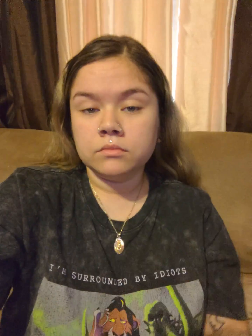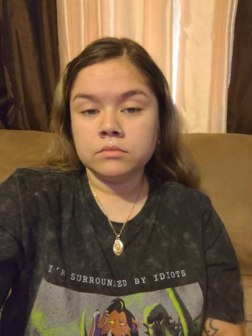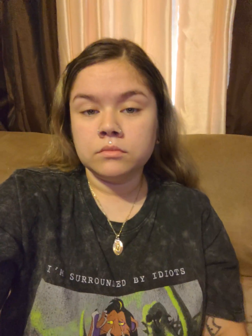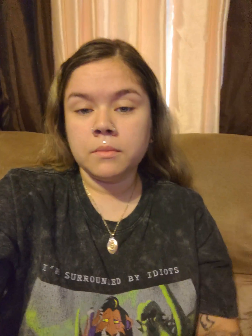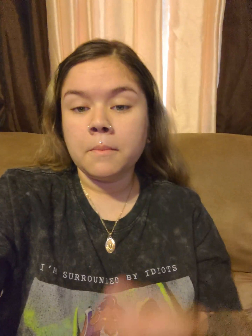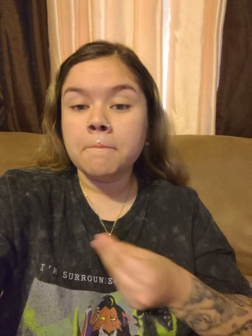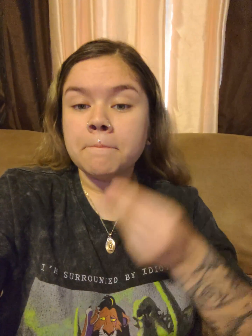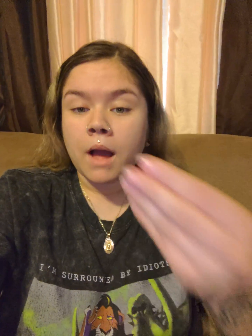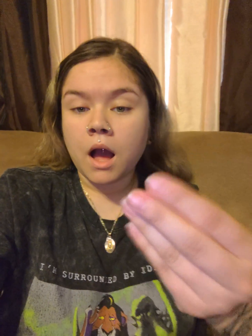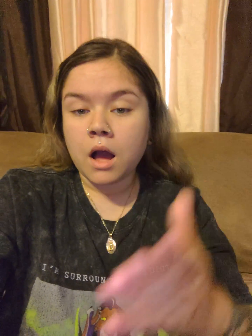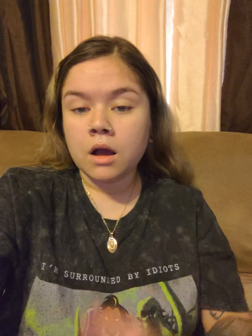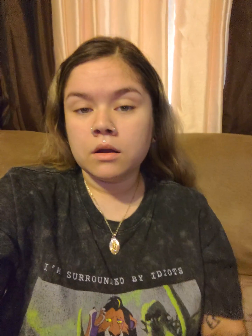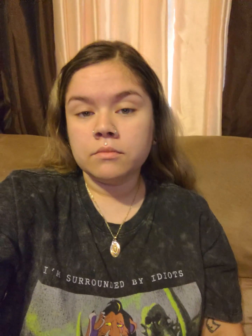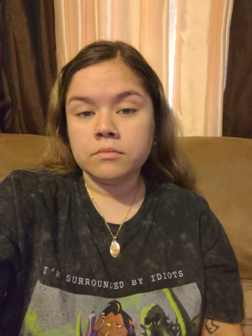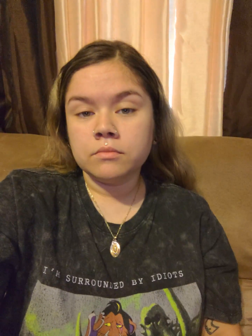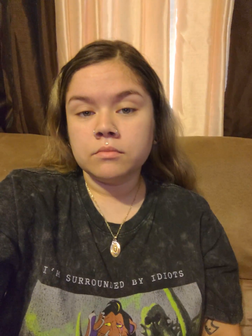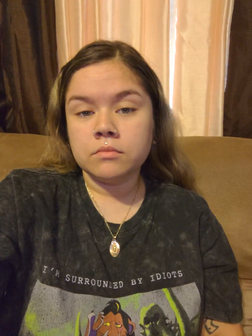buy